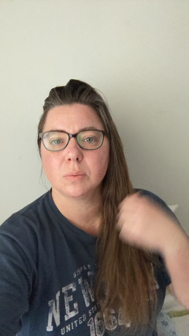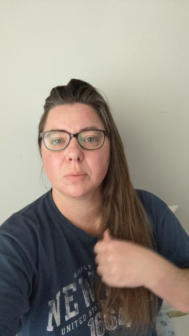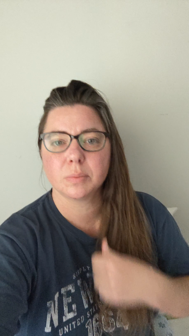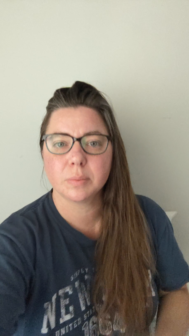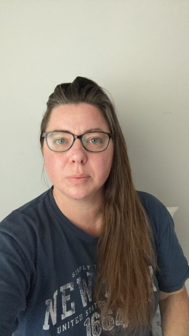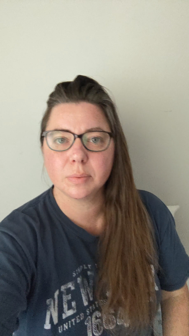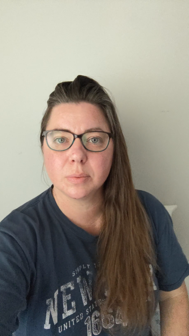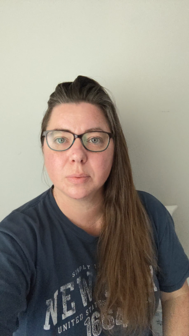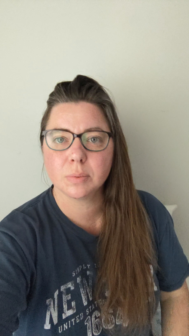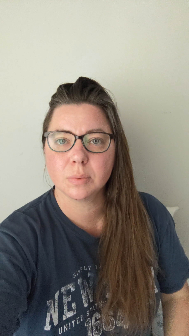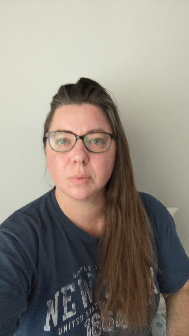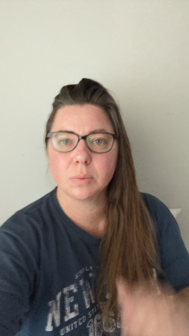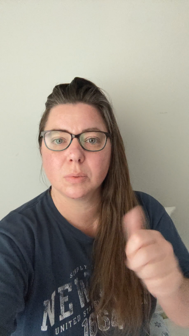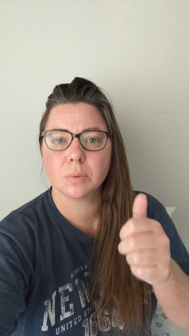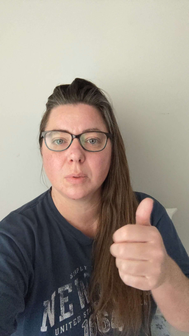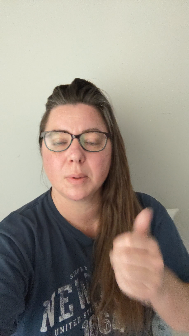how